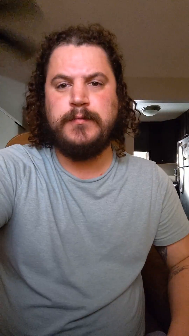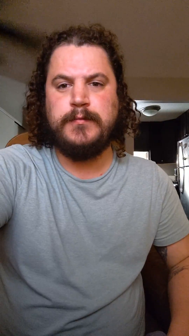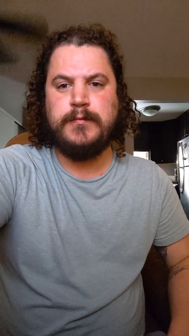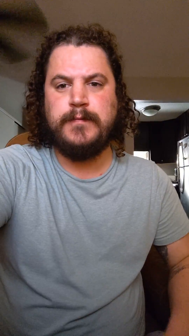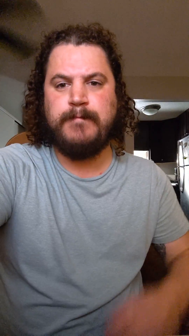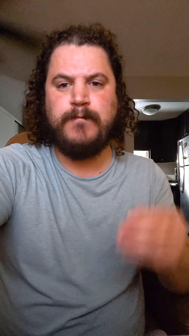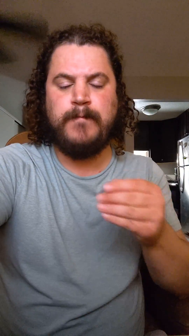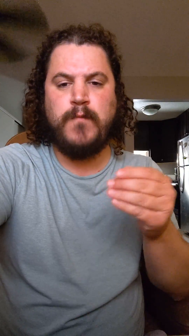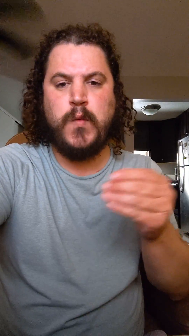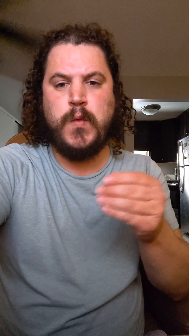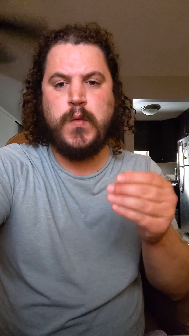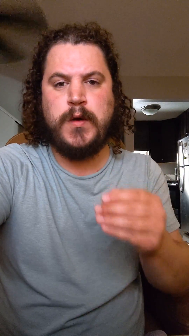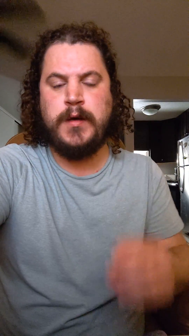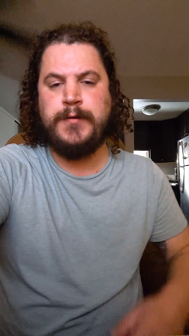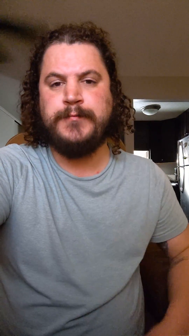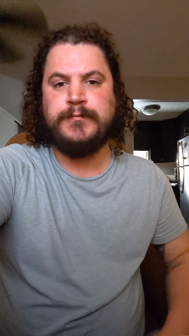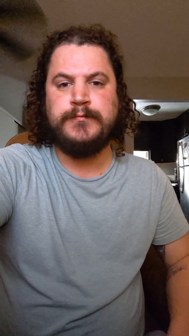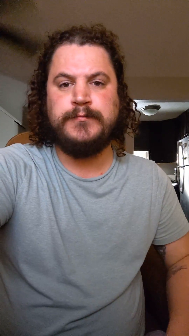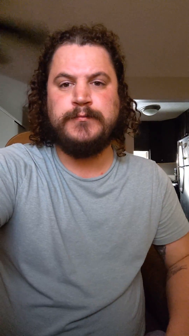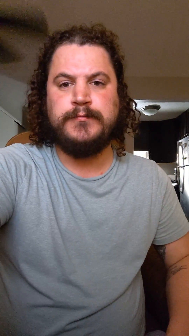more